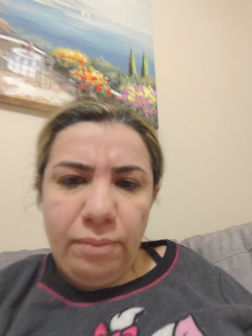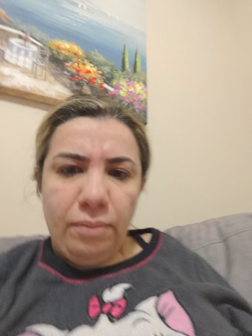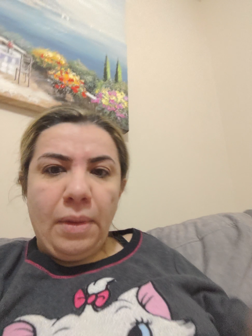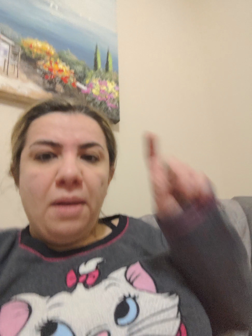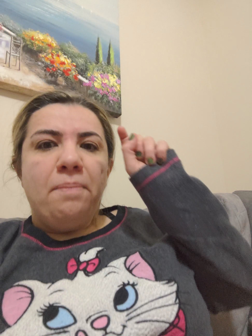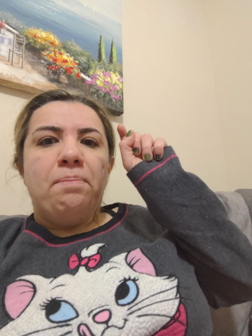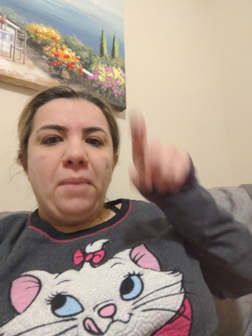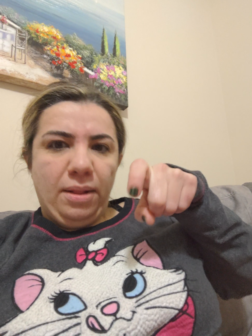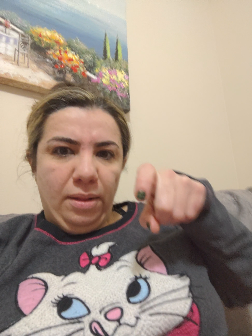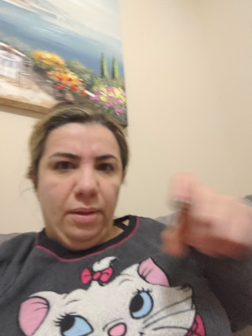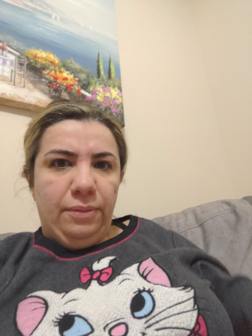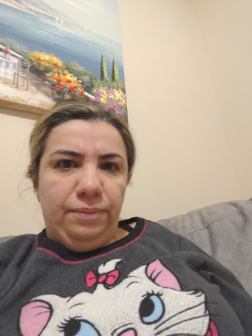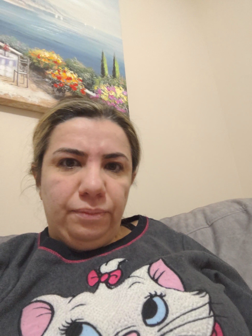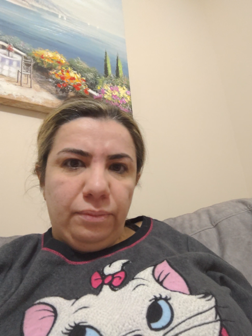have to